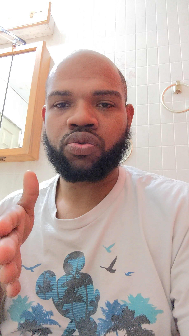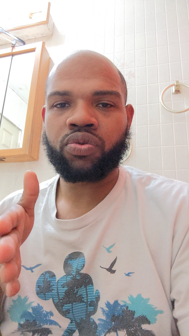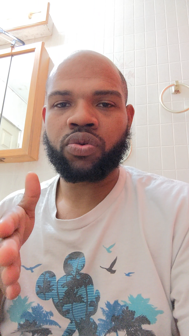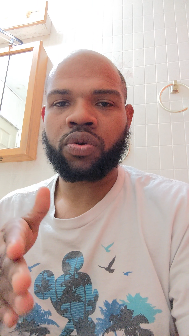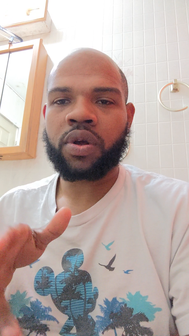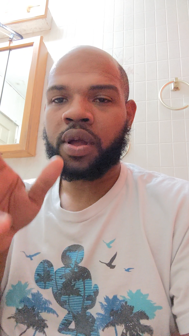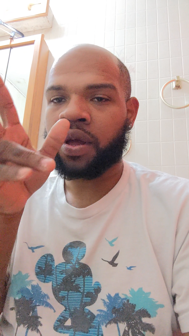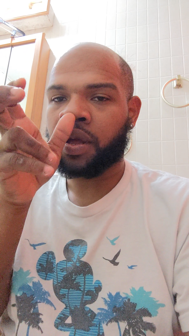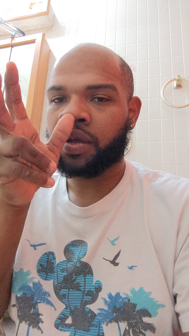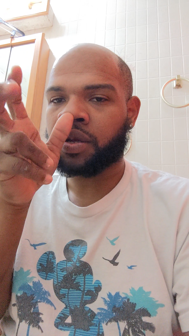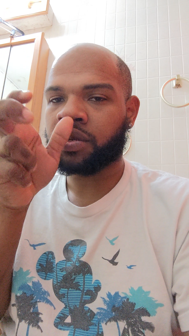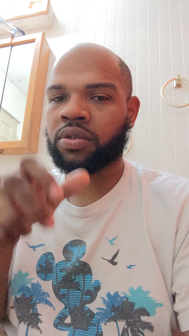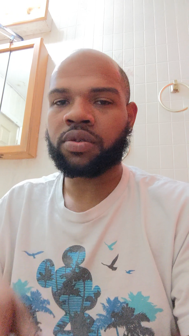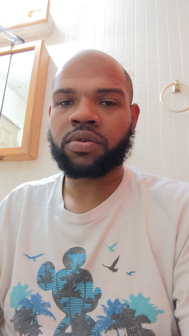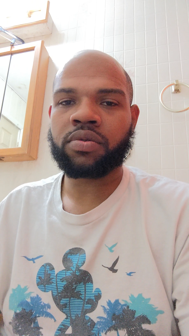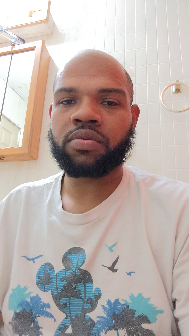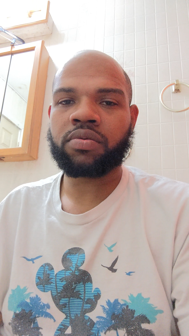ant